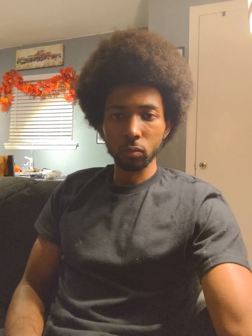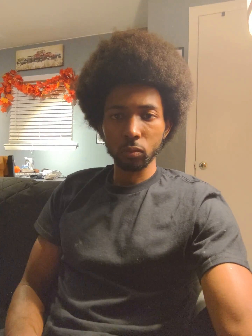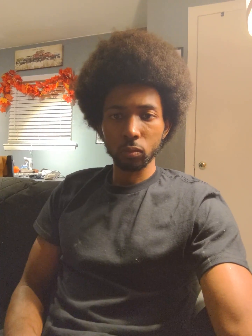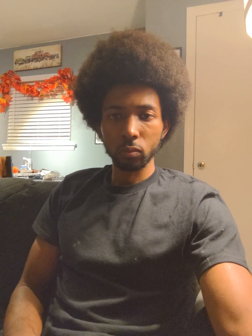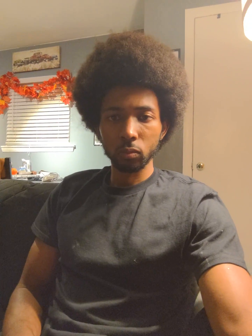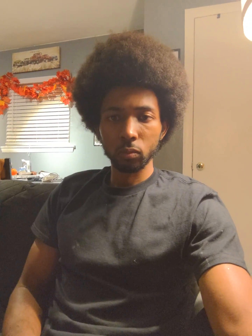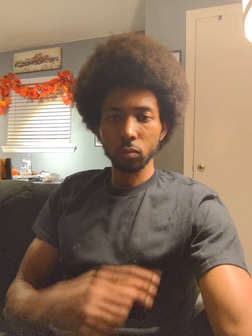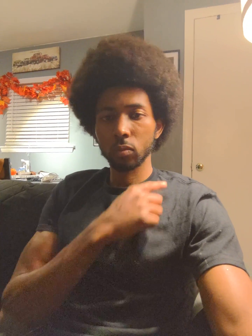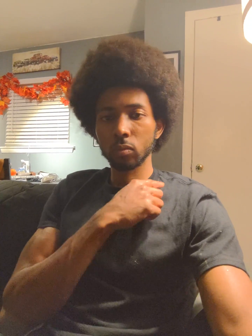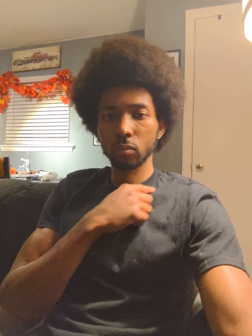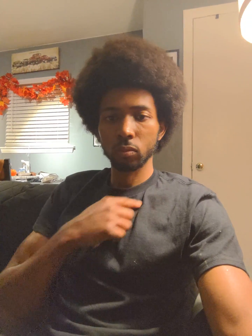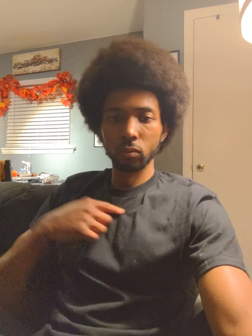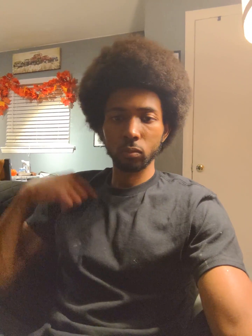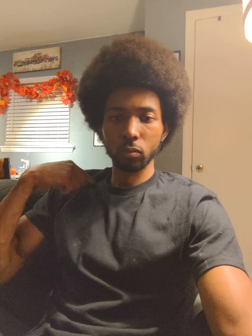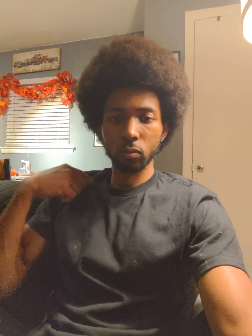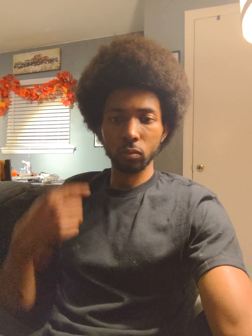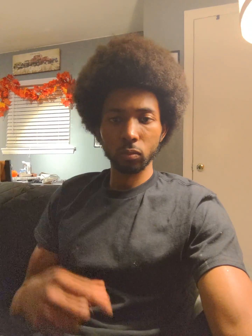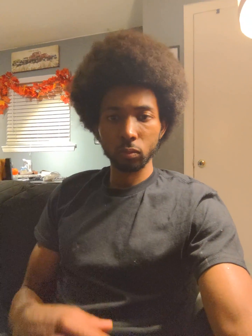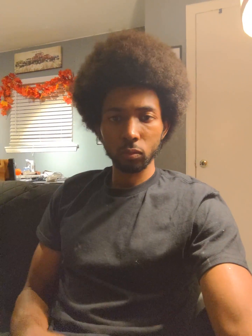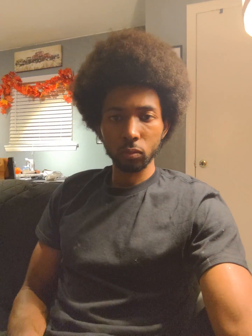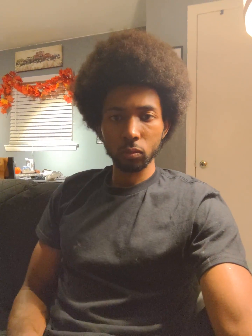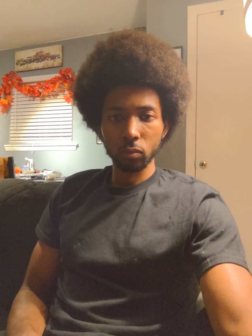necklace